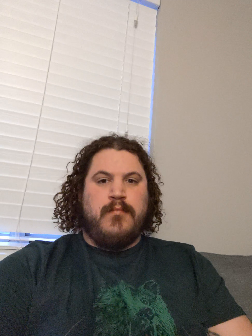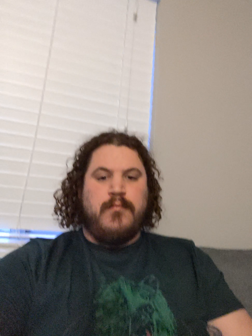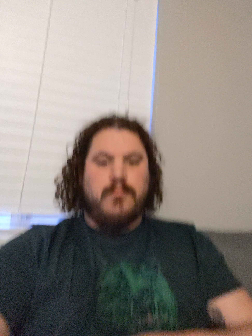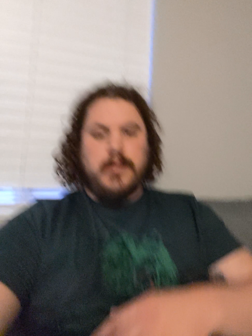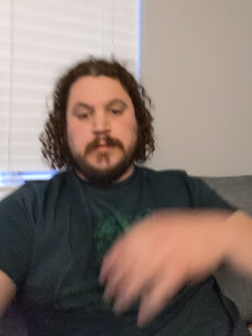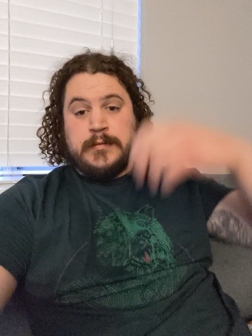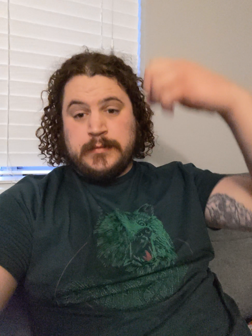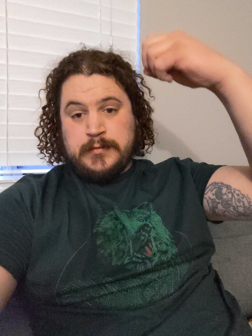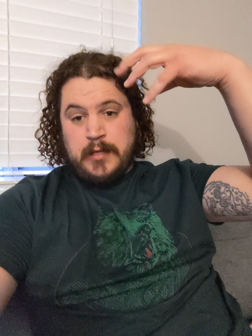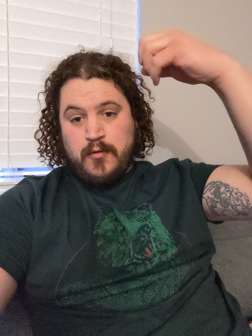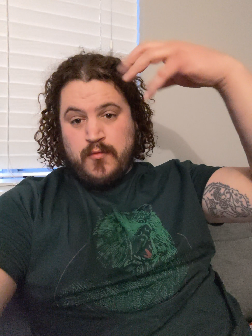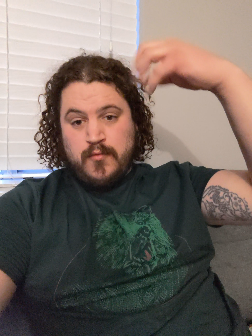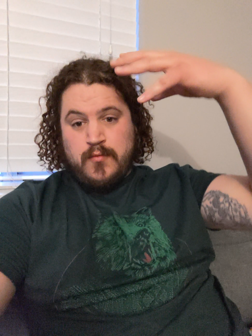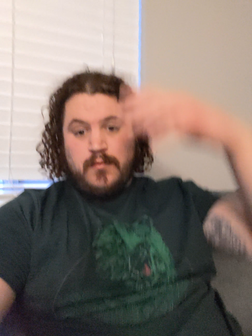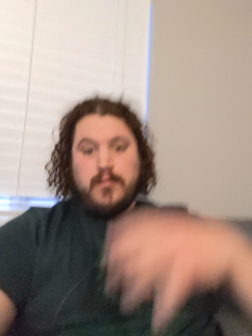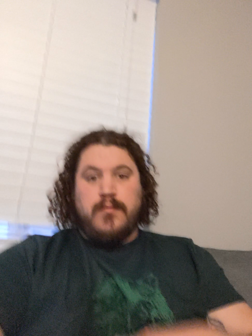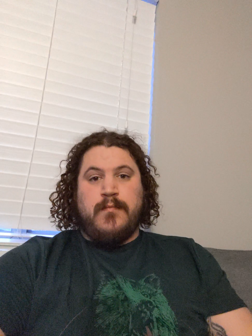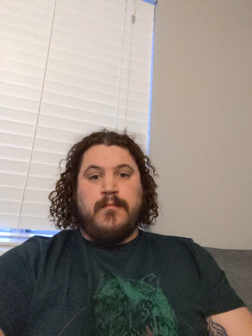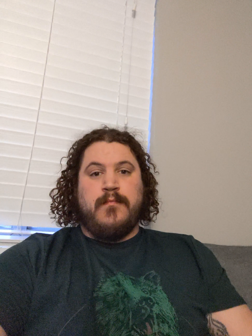shower